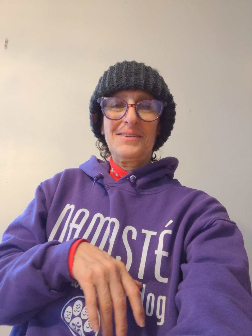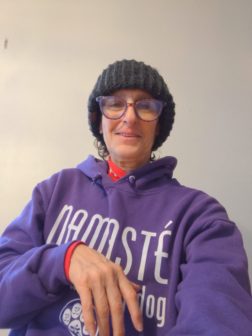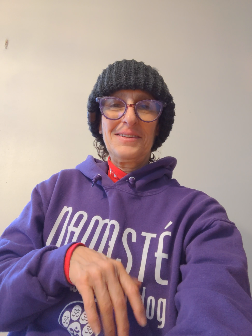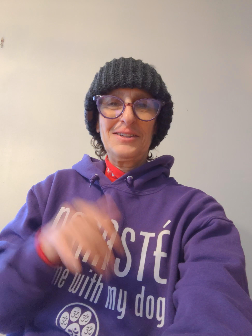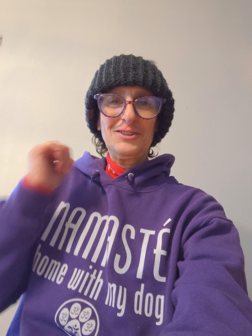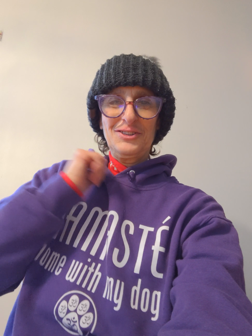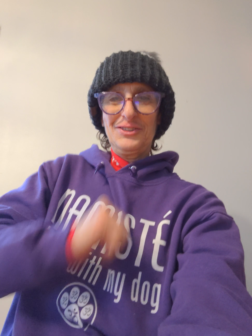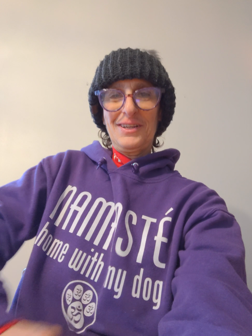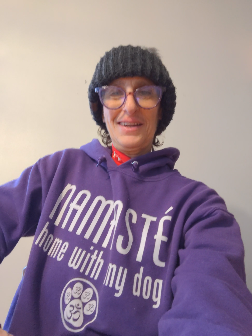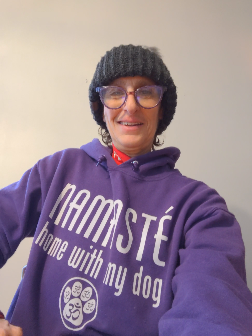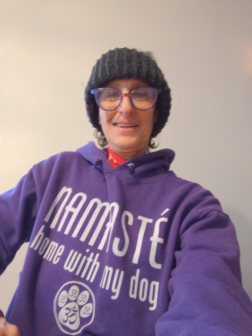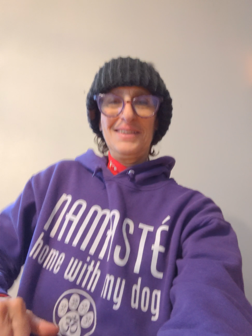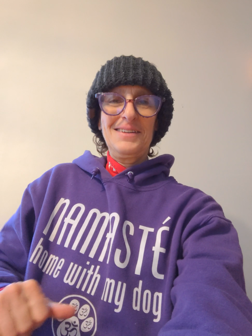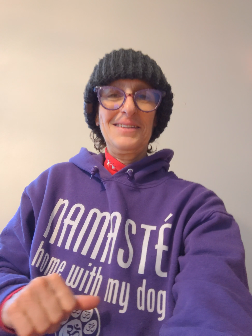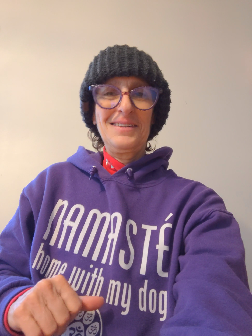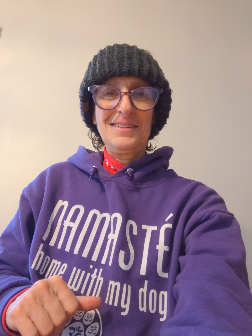jacket